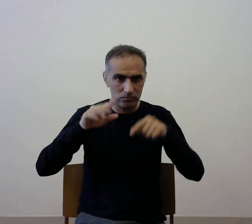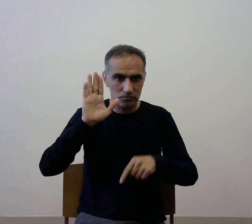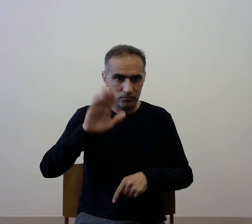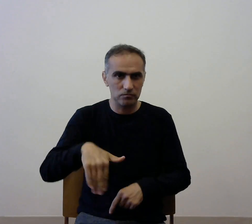olmaq